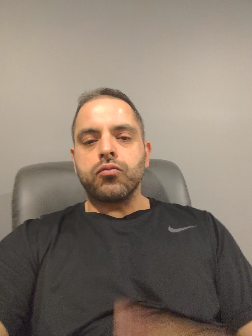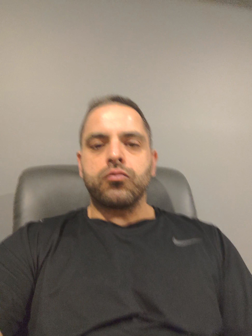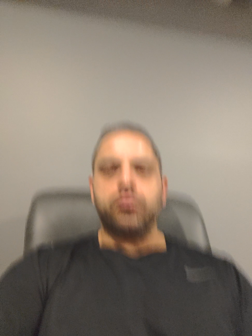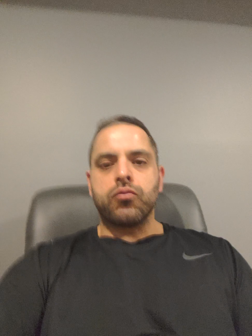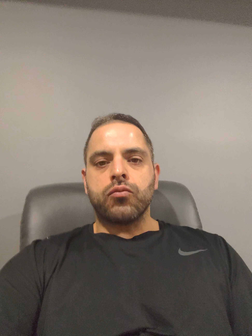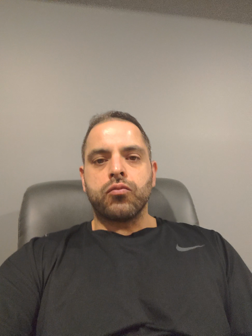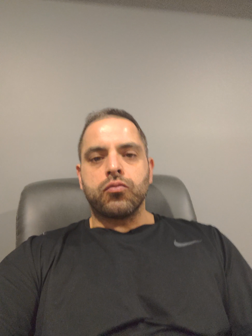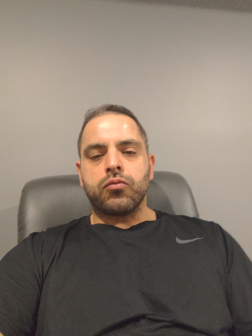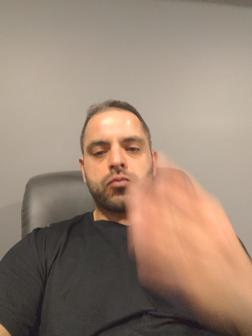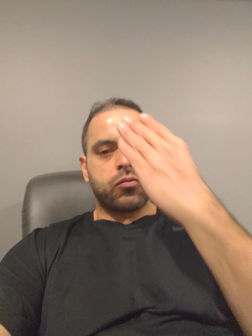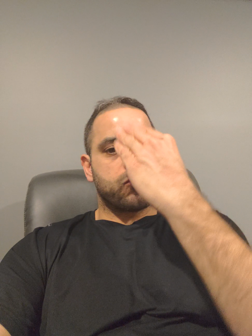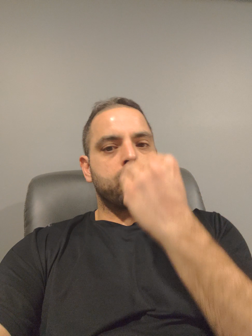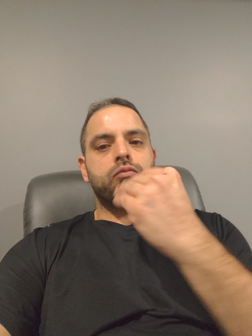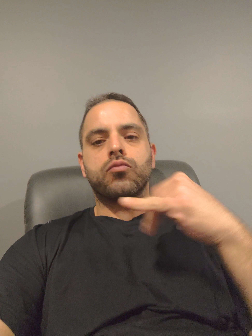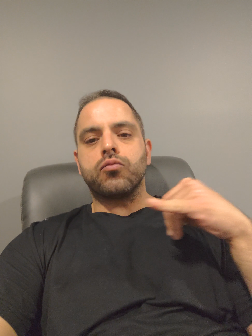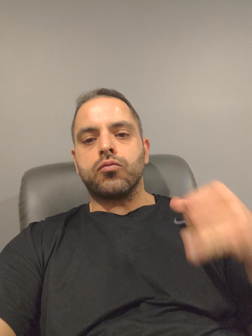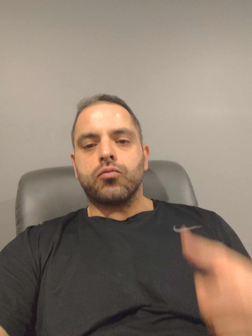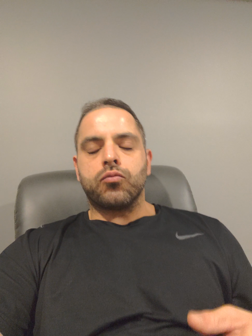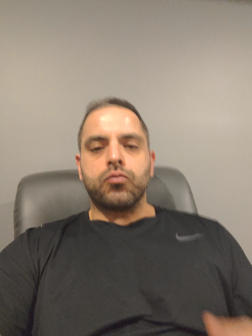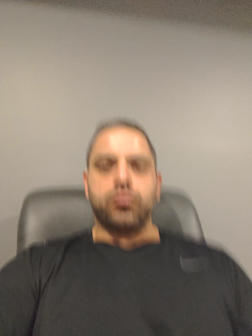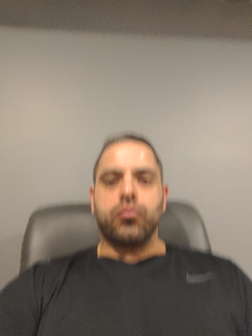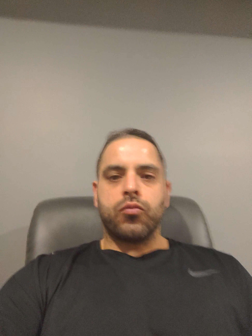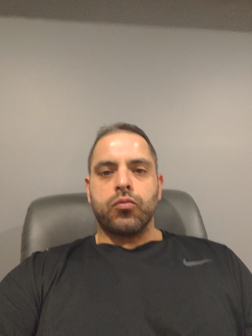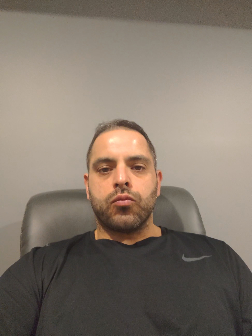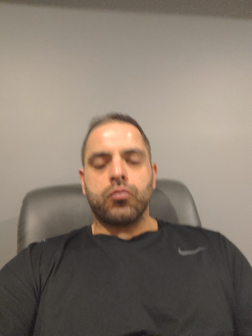pajamas